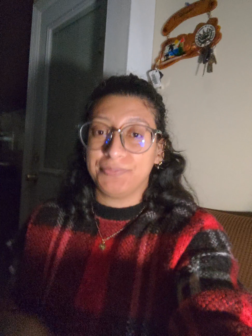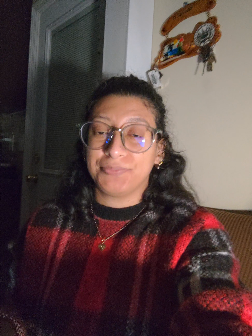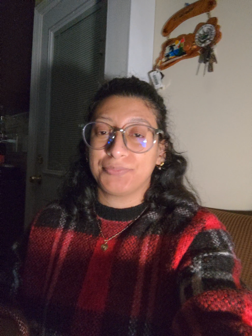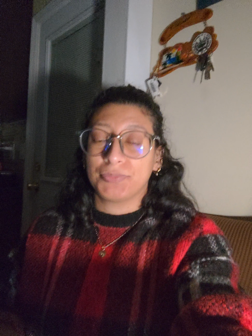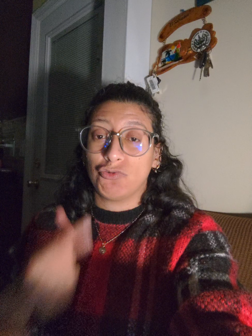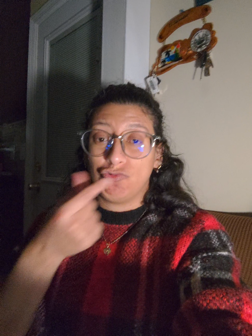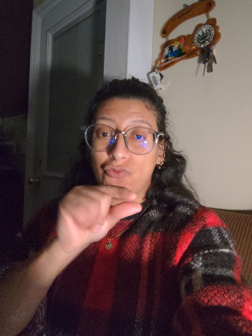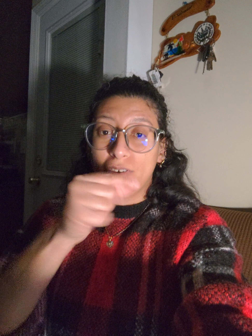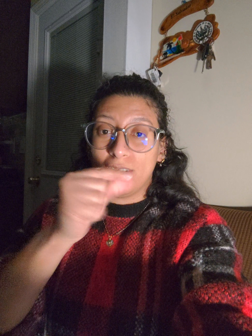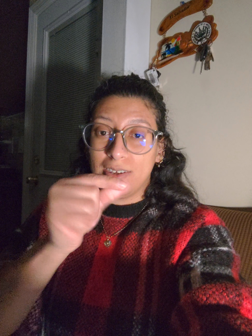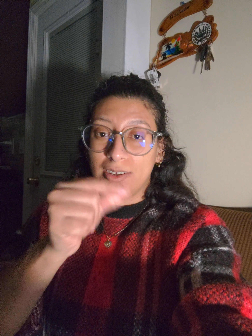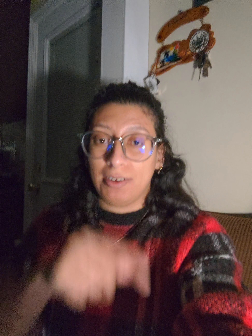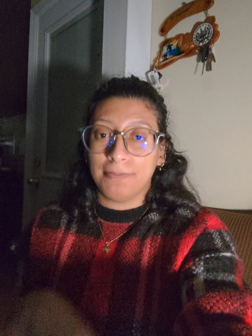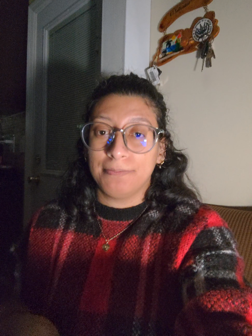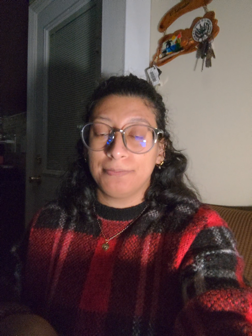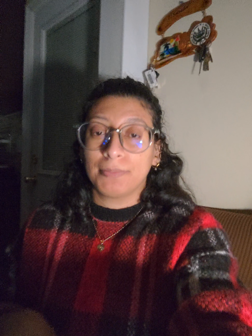green